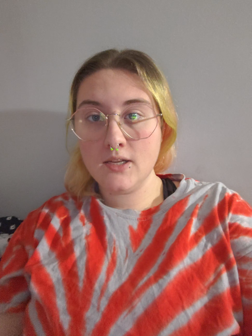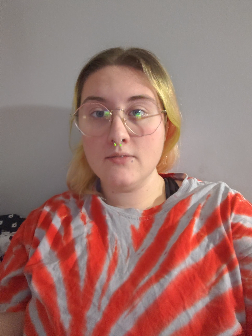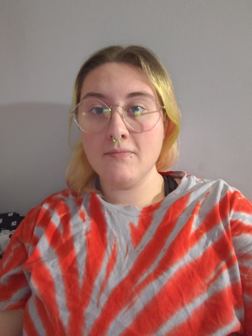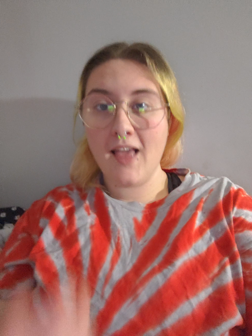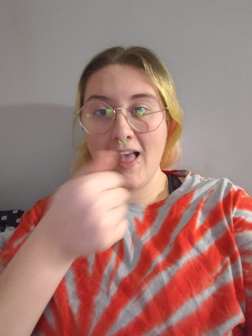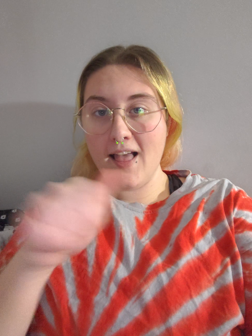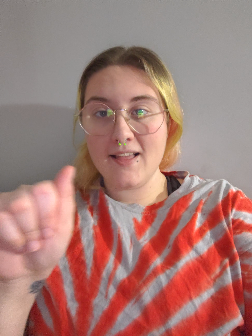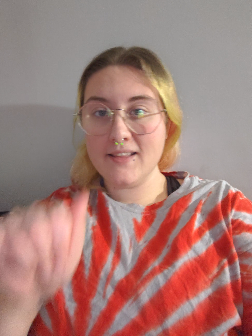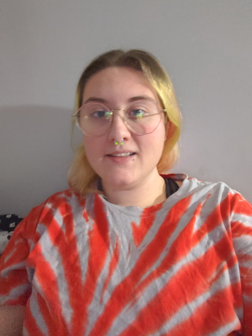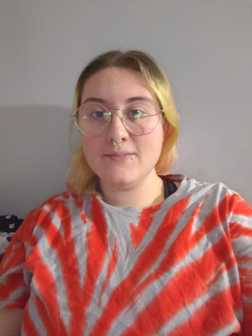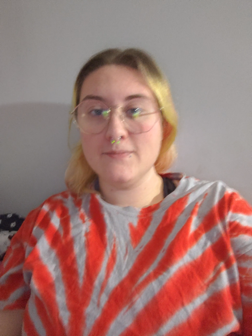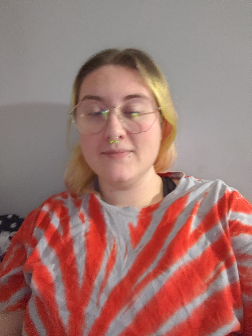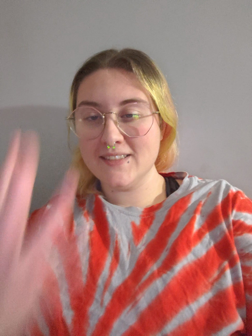any